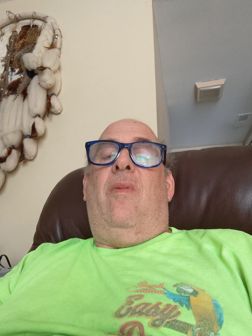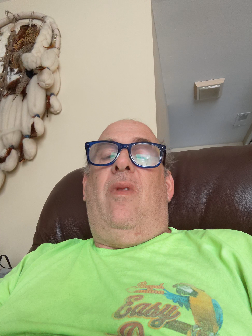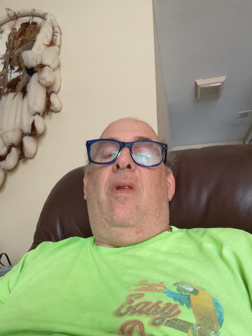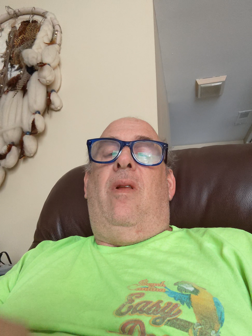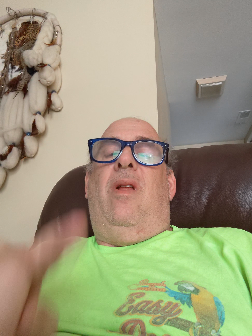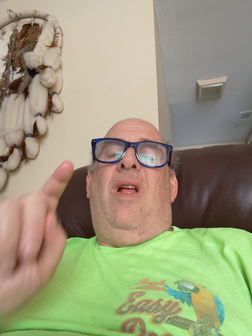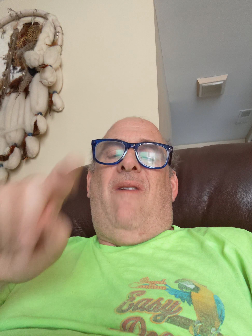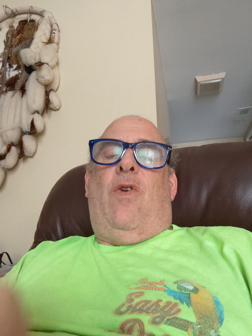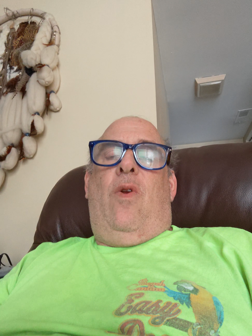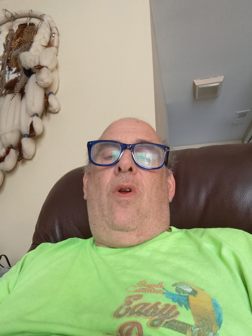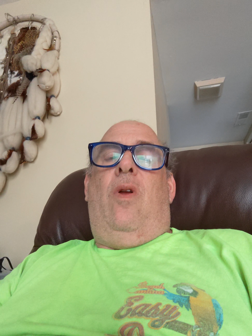have to